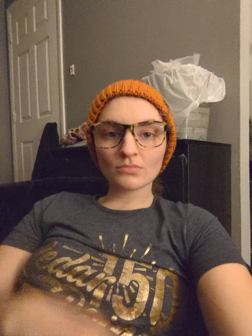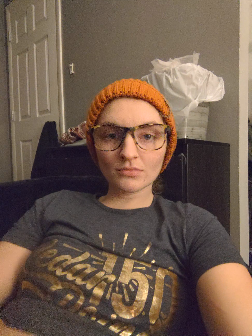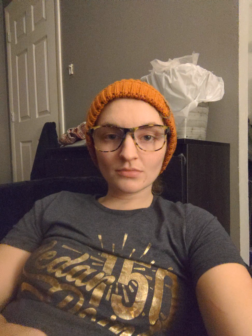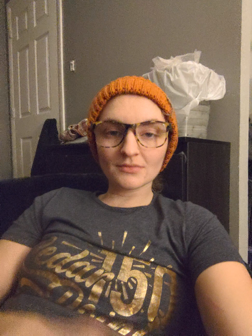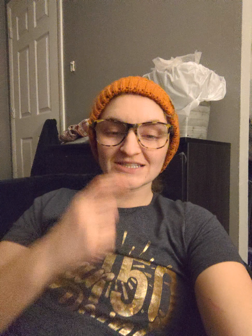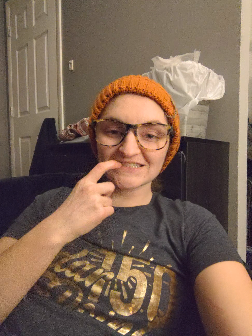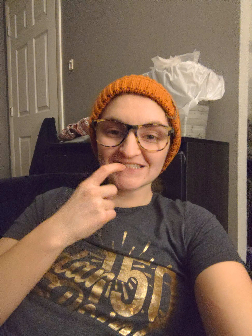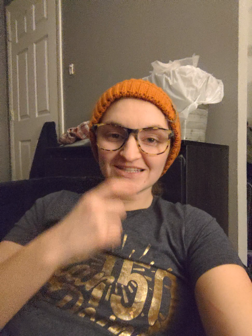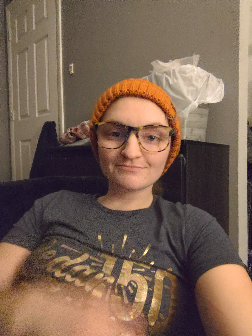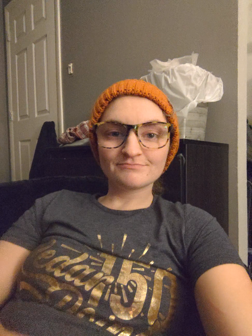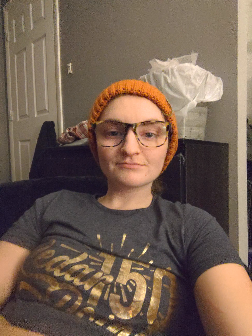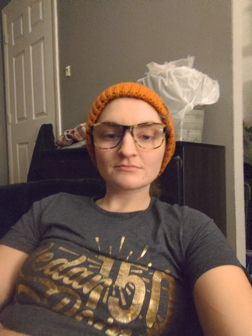tooth